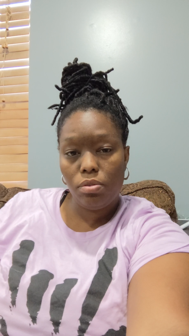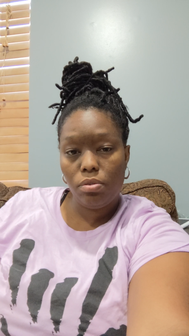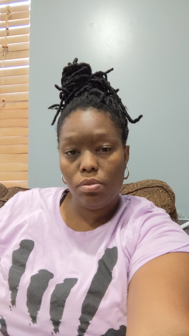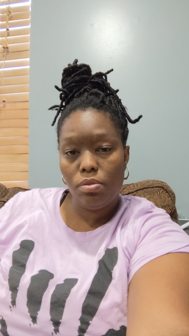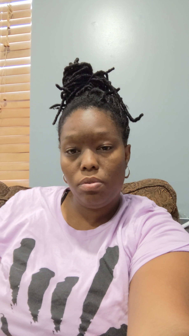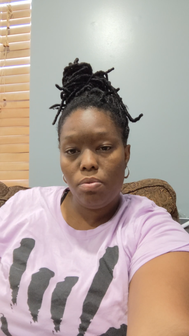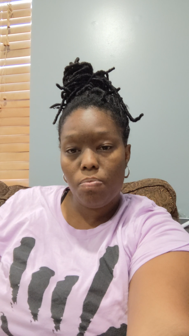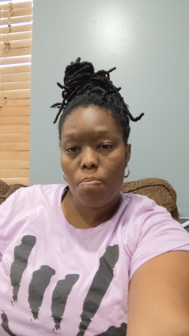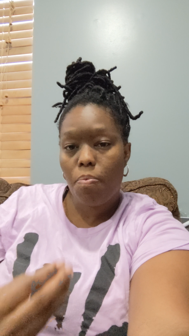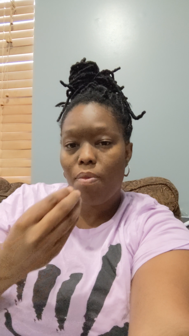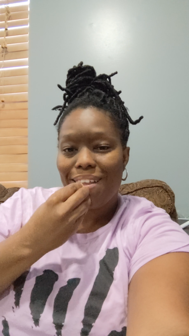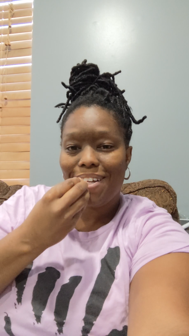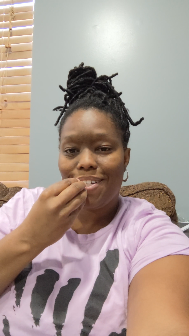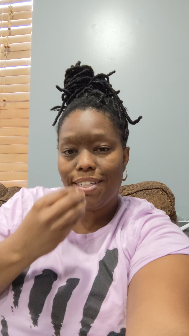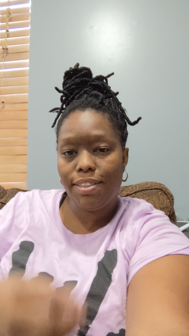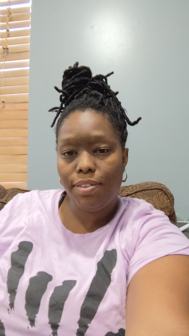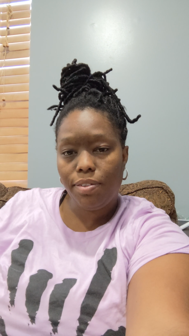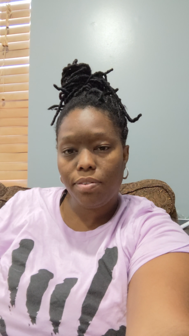eat